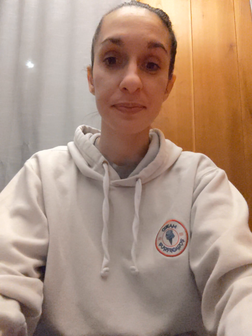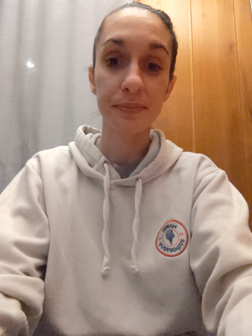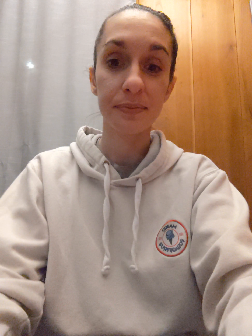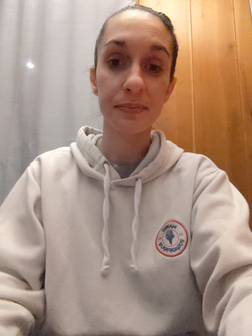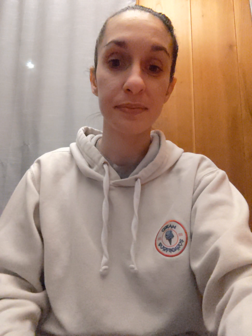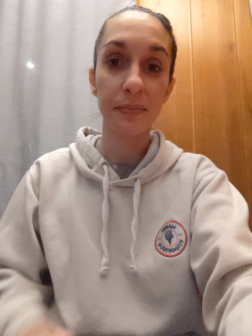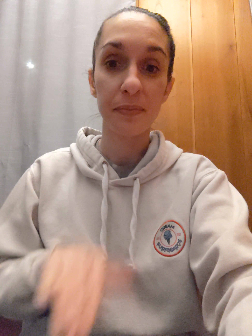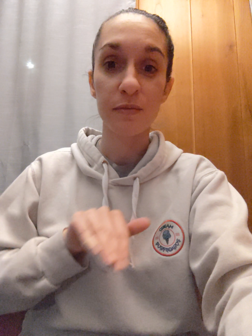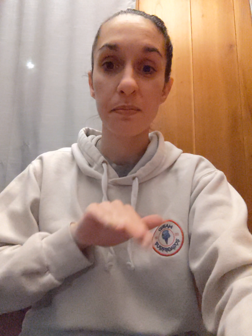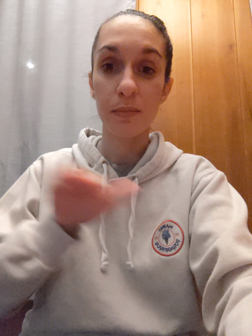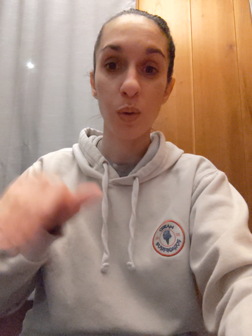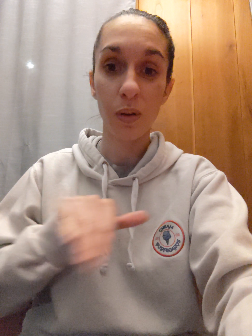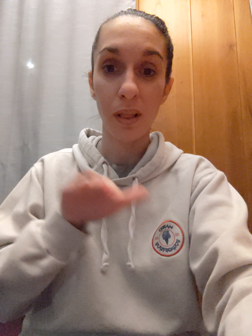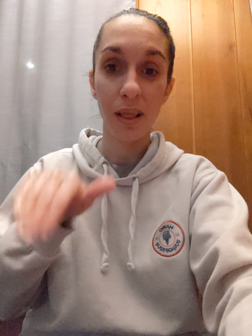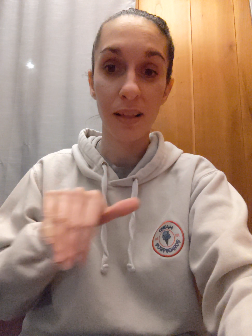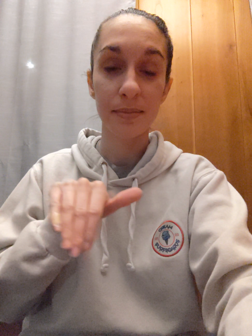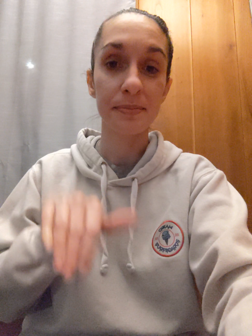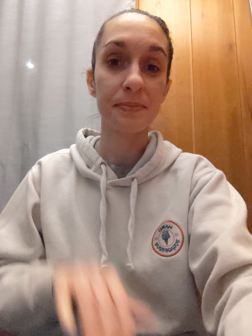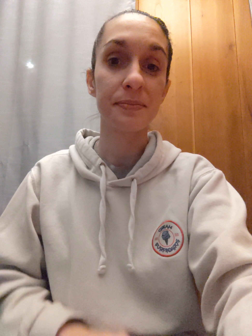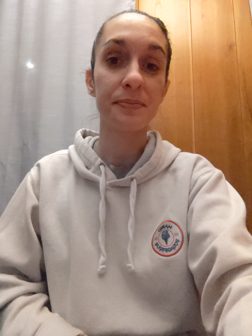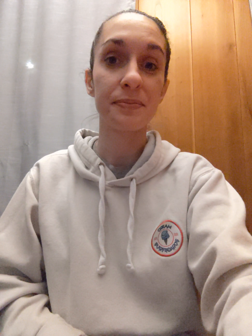pool